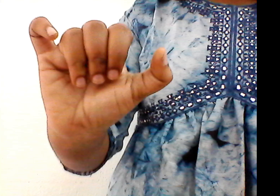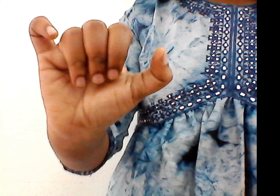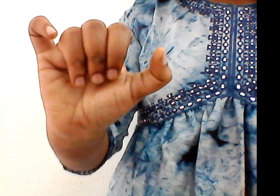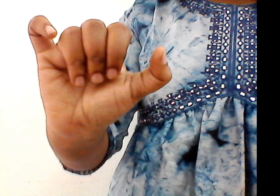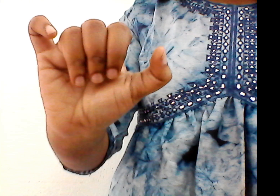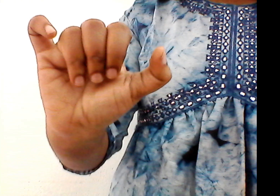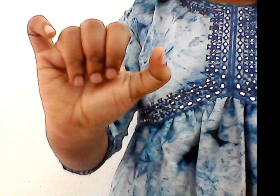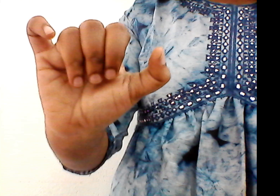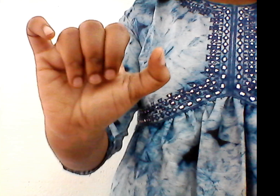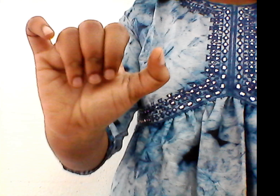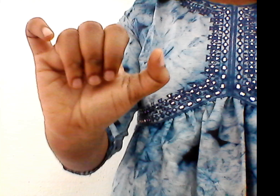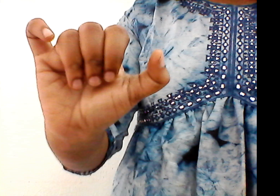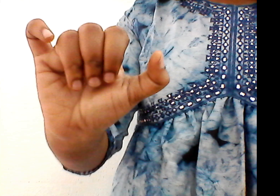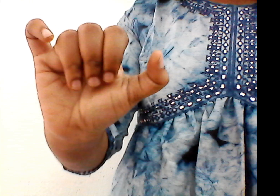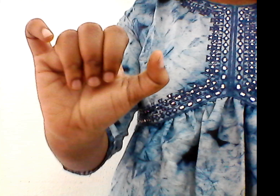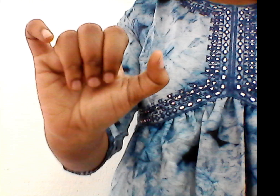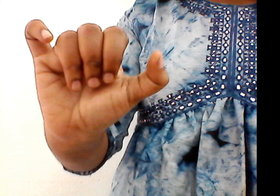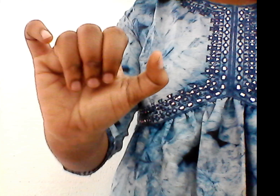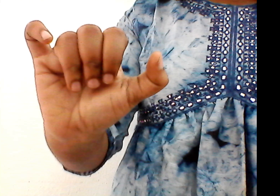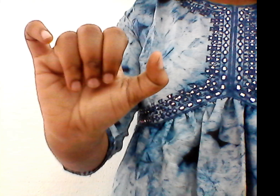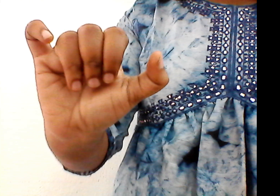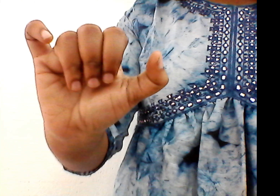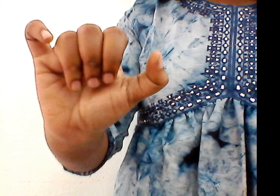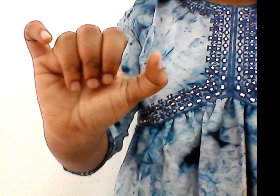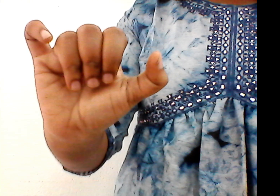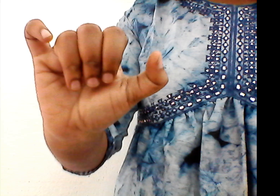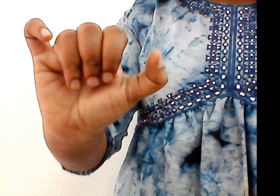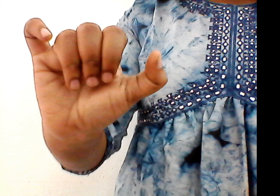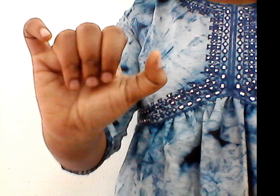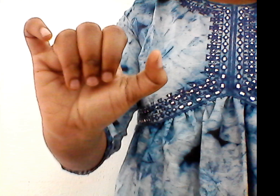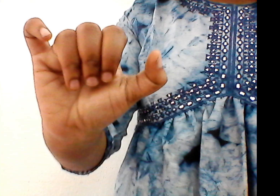ഋ